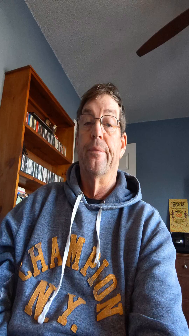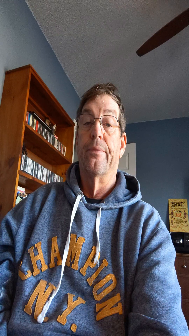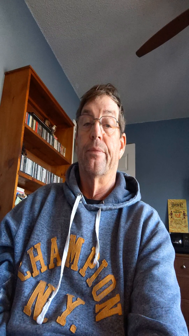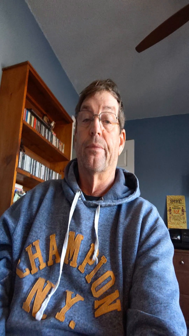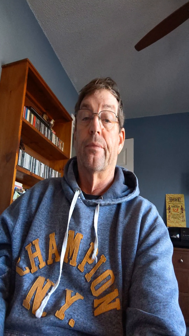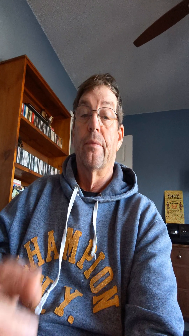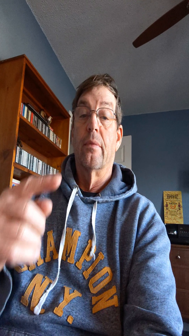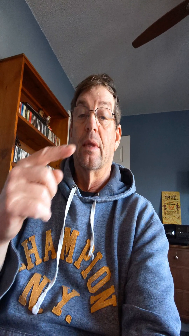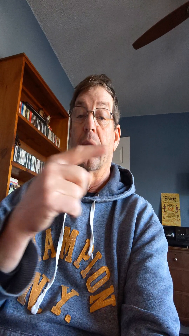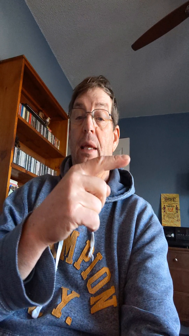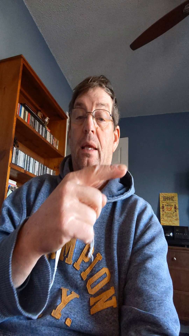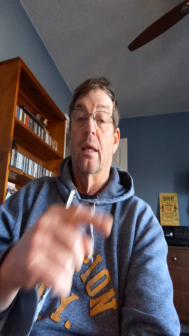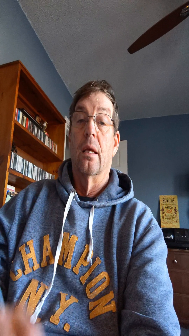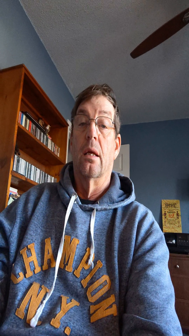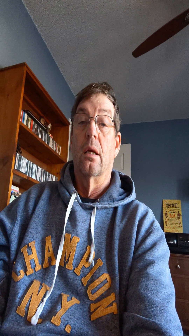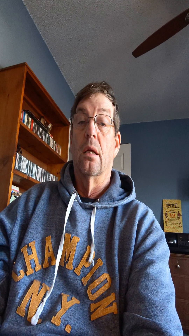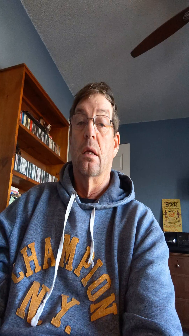he/she/it